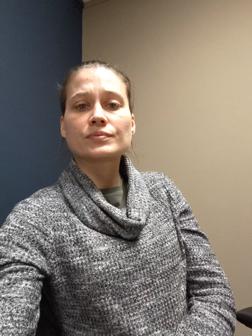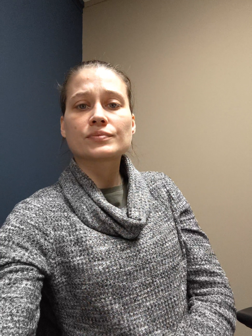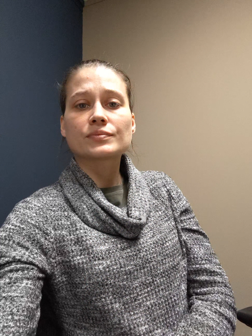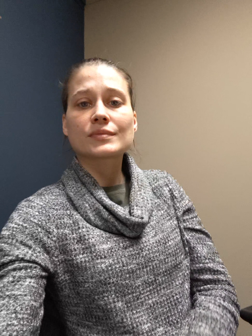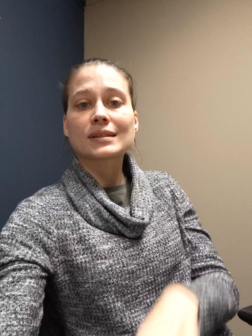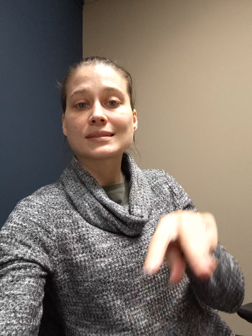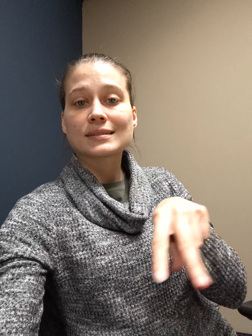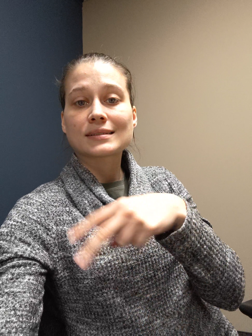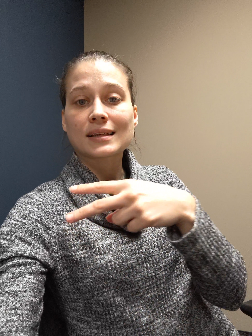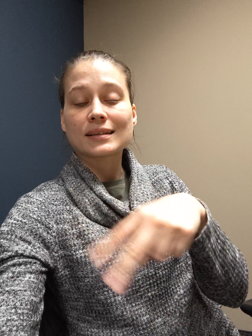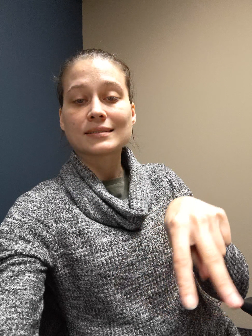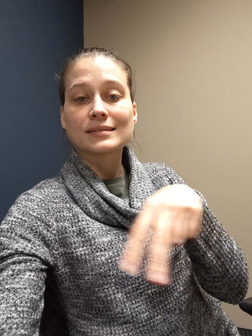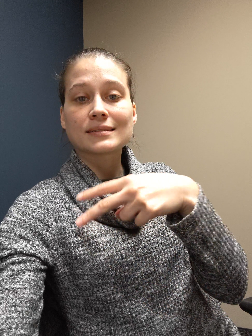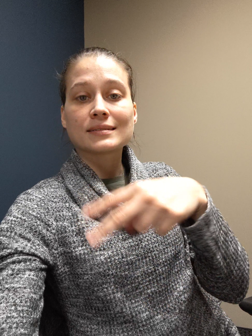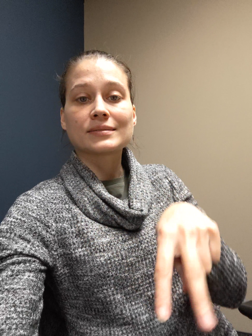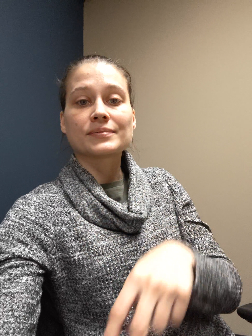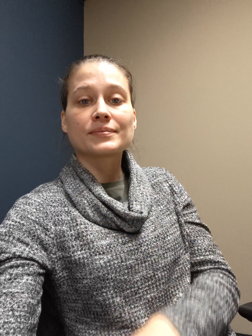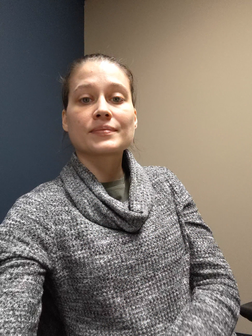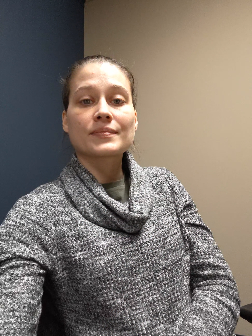dance